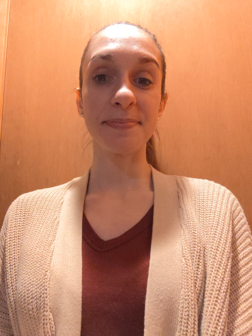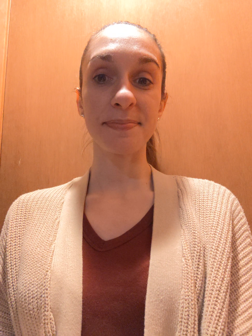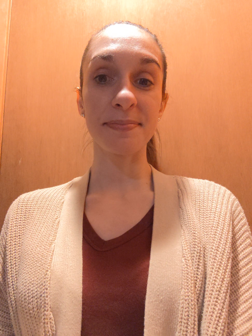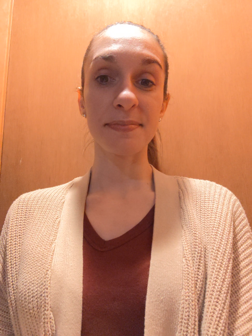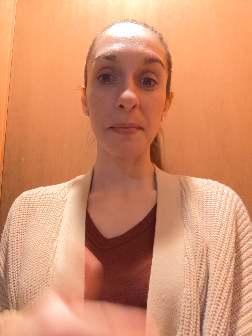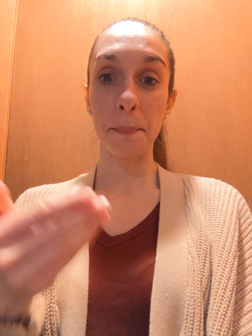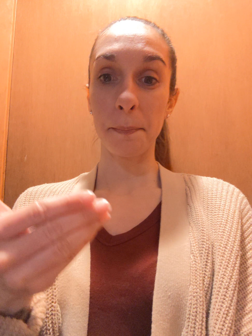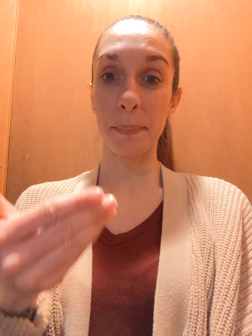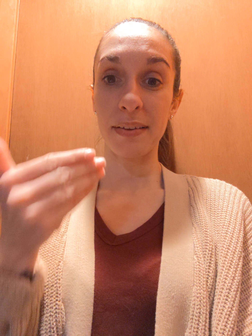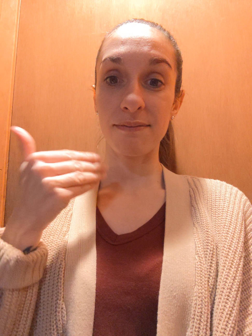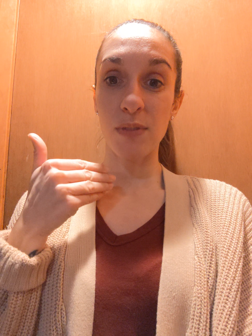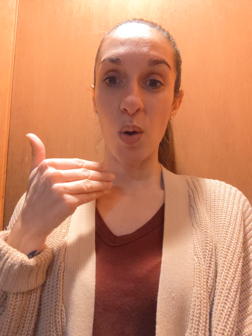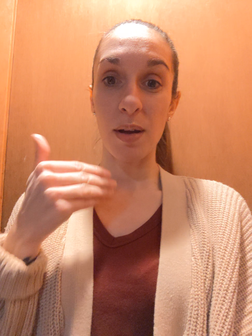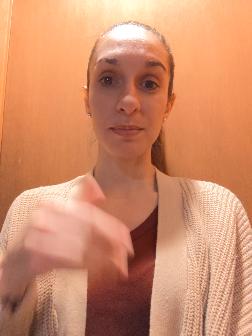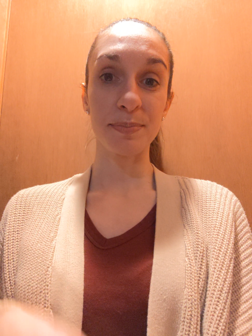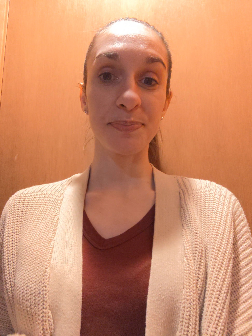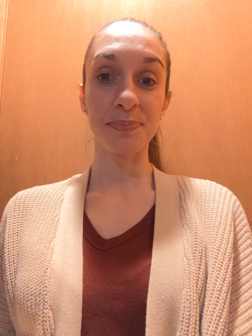before